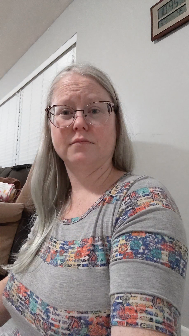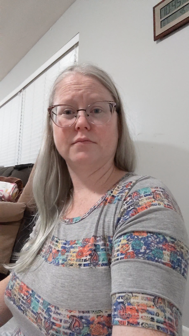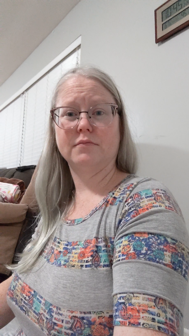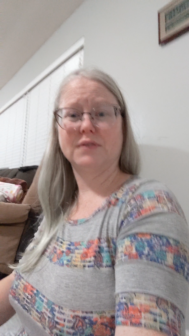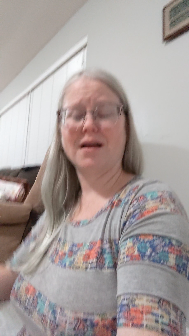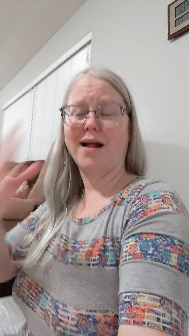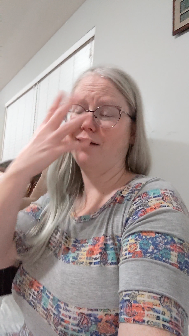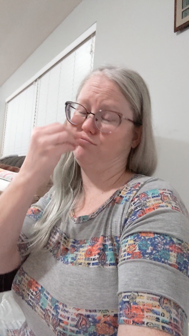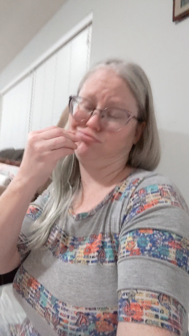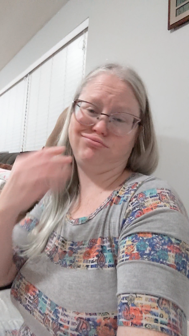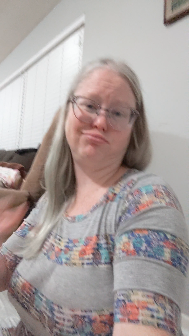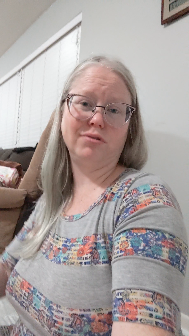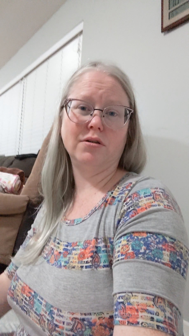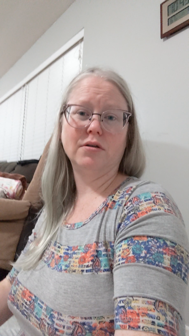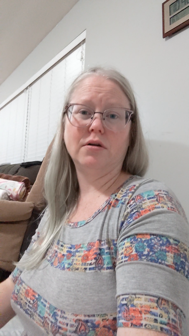asleep